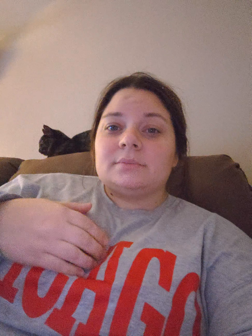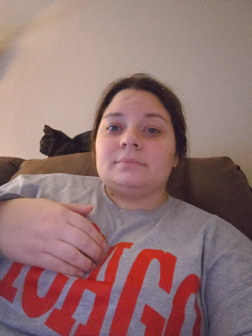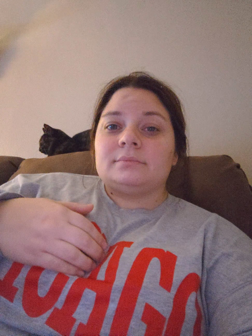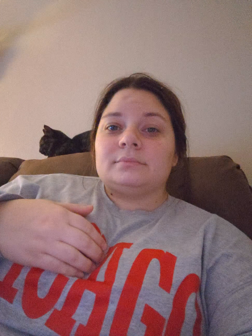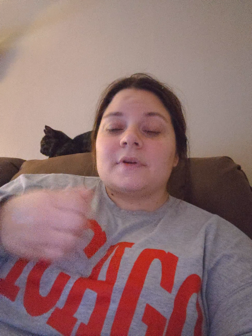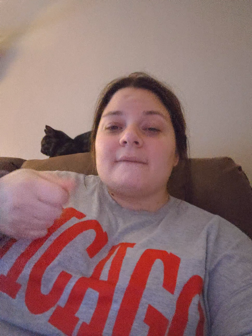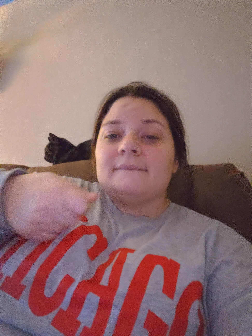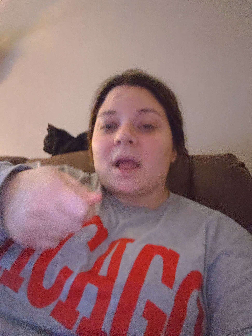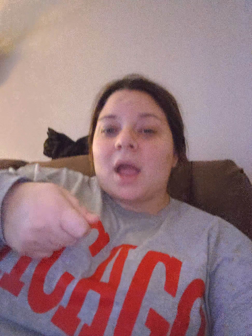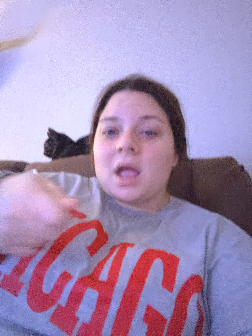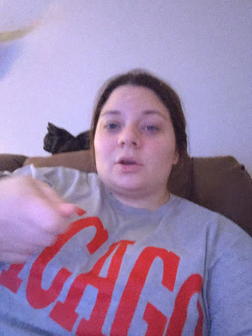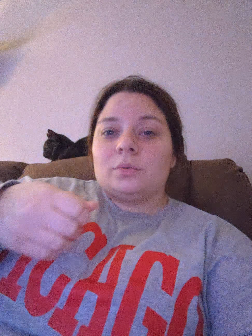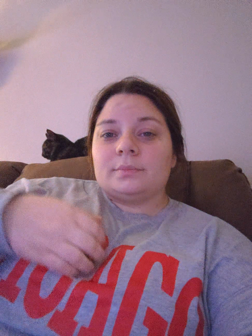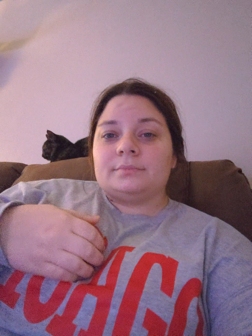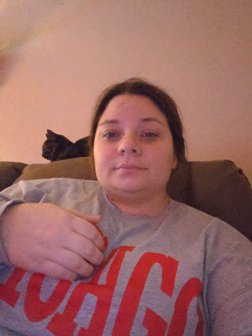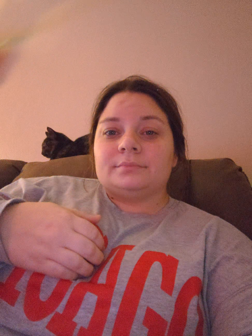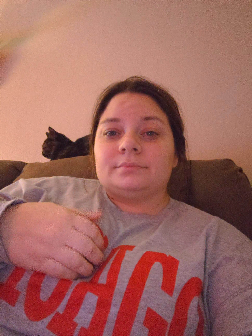vacuum